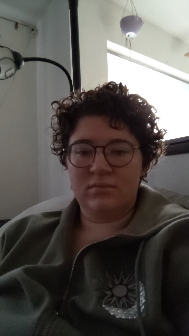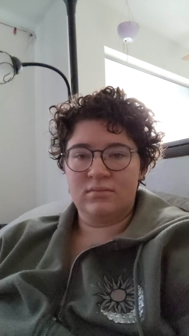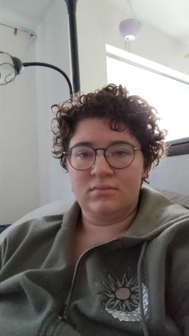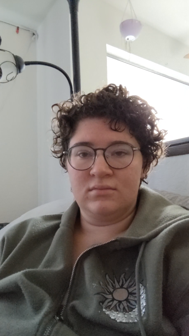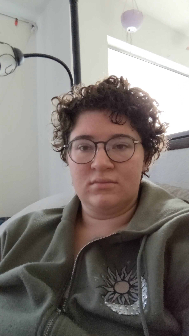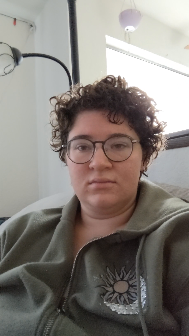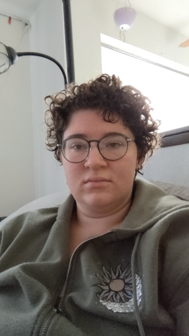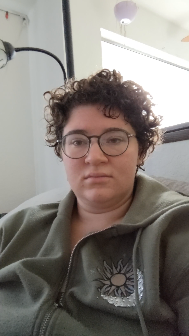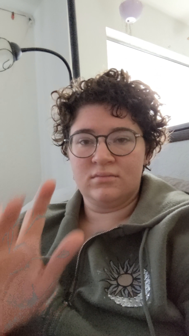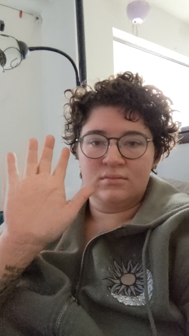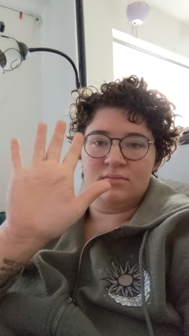give me five